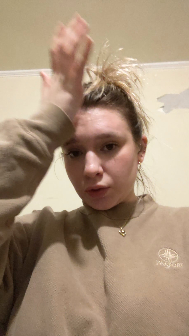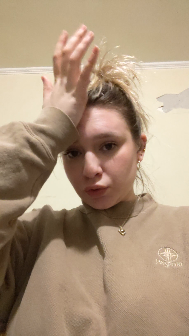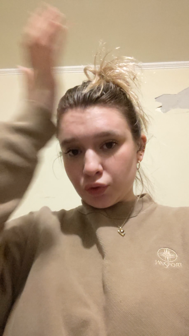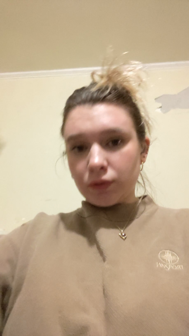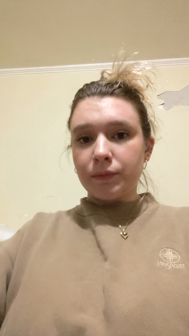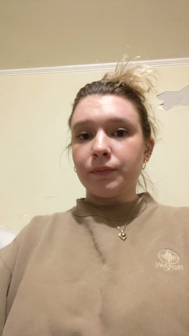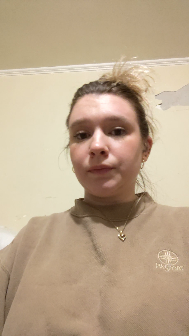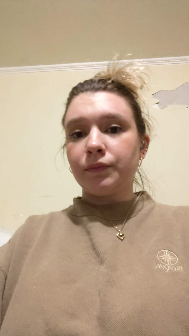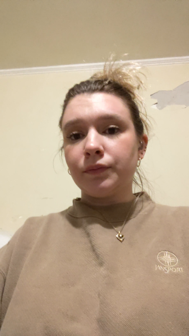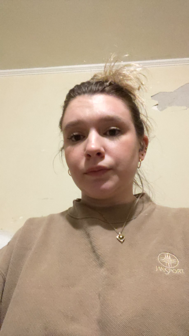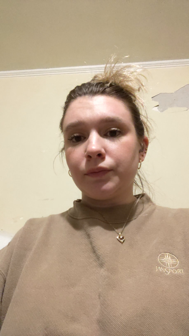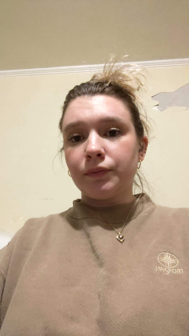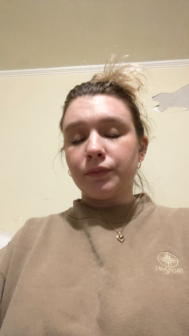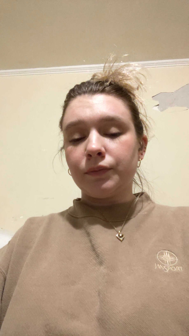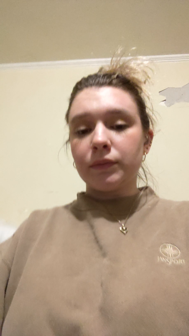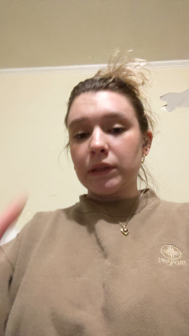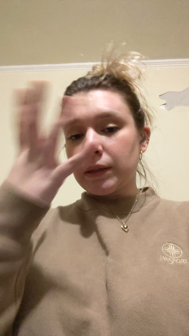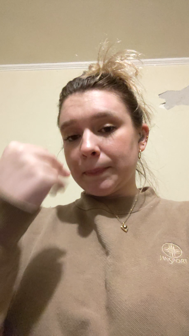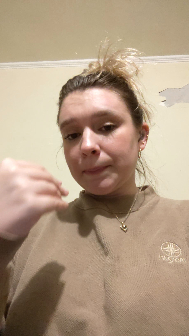asleep